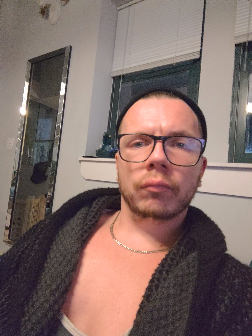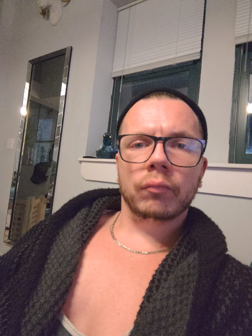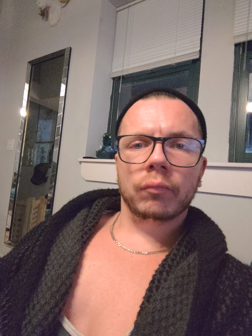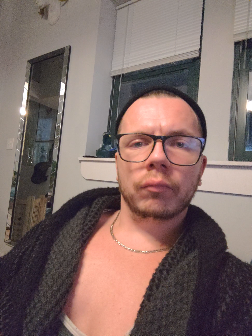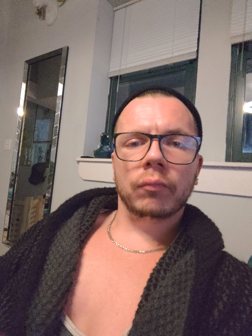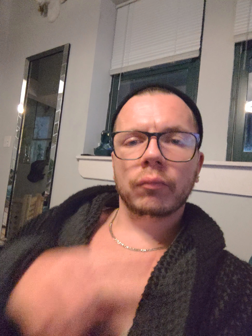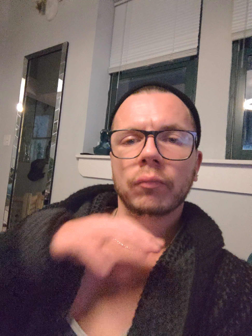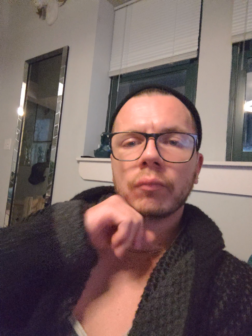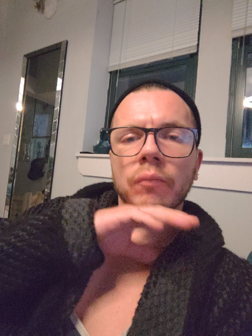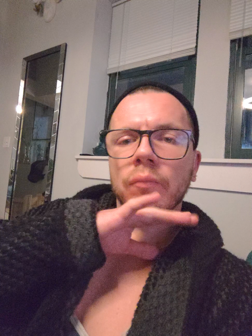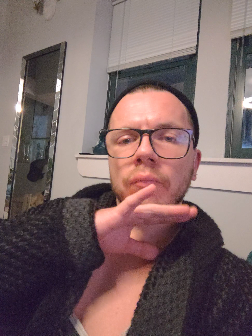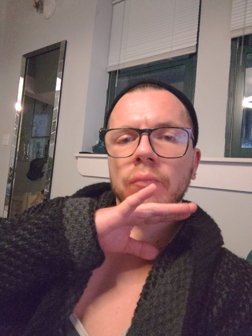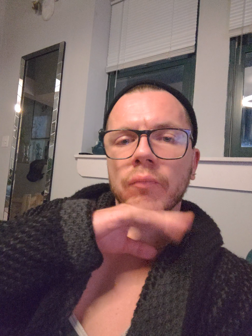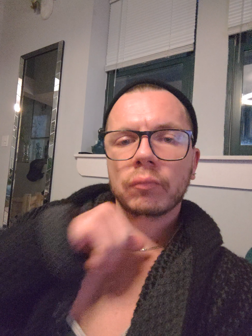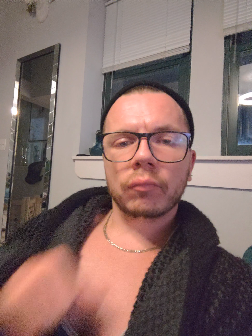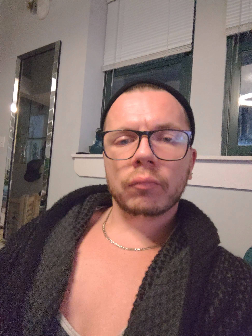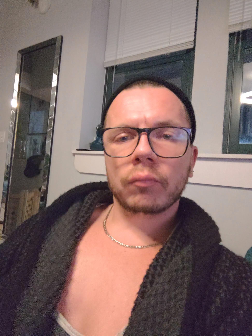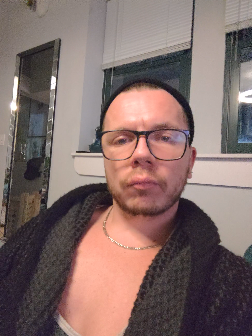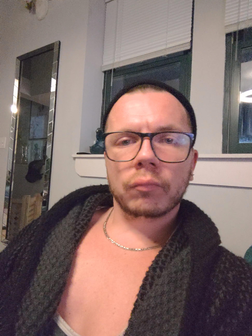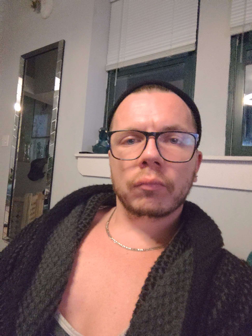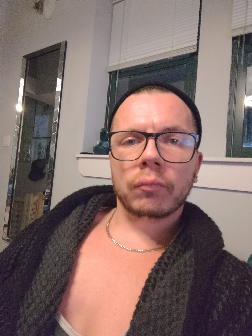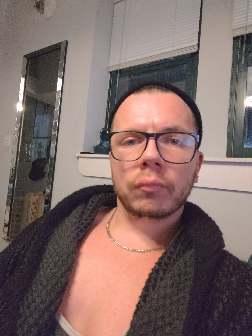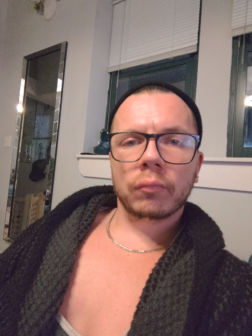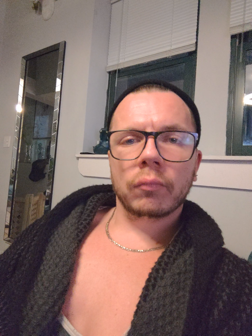dirty